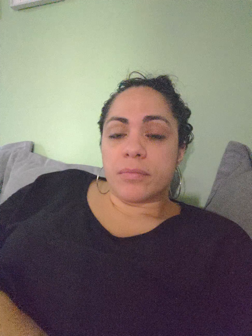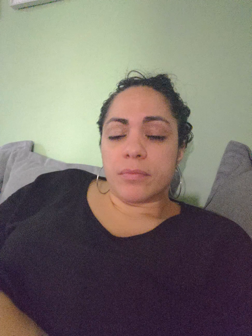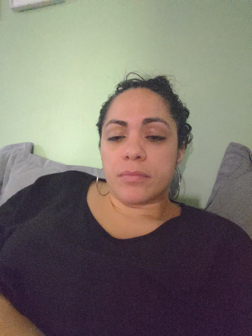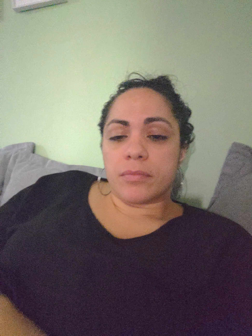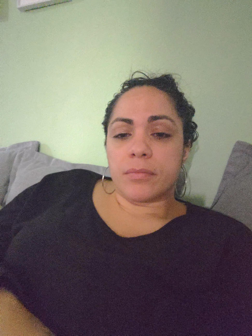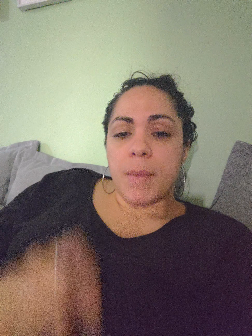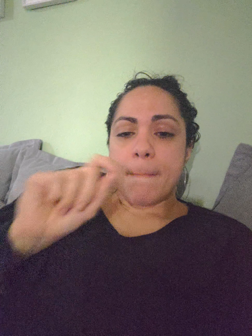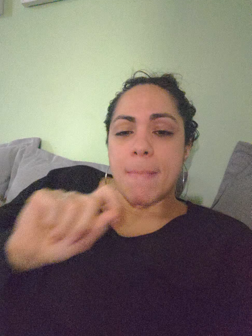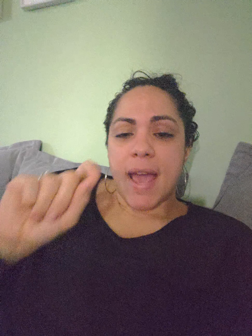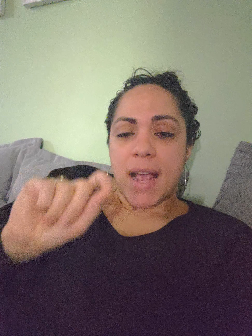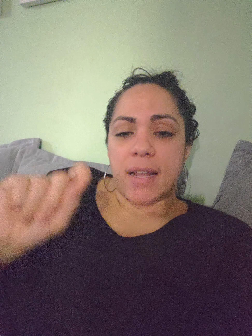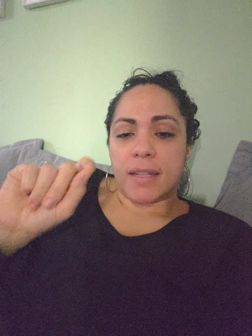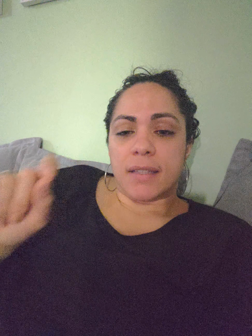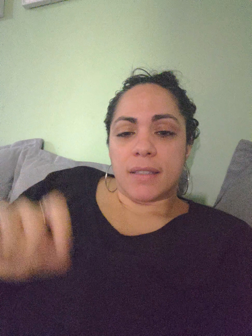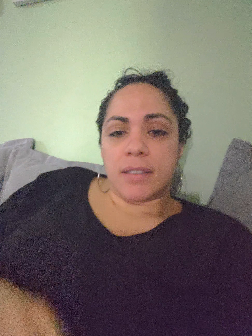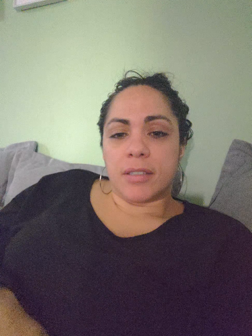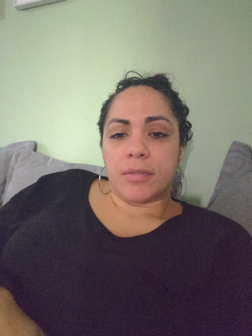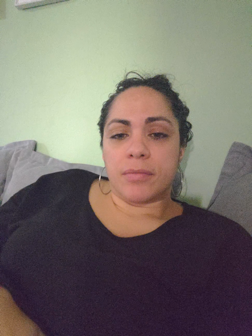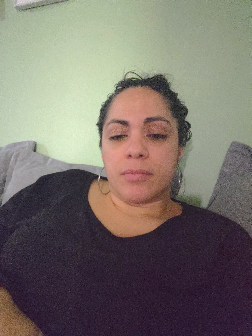pen